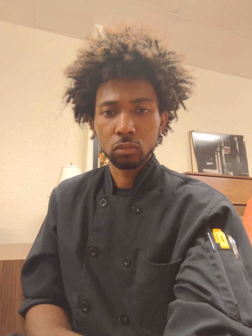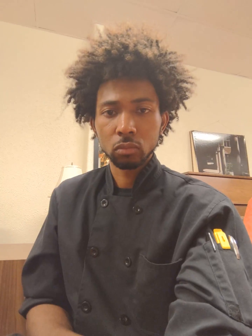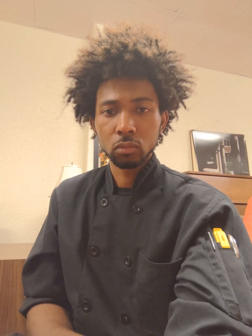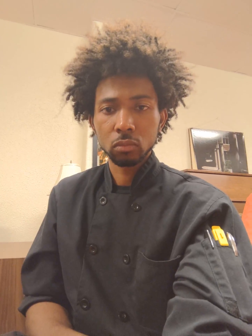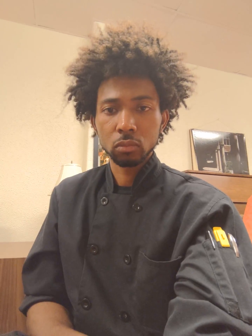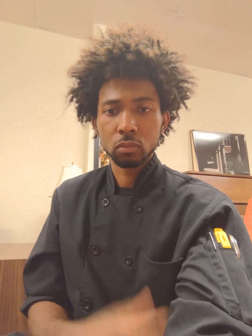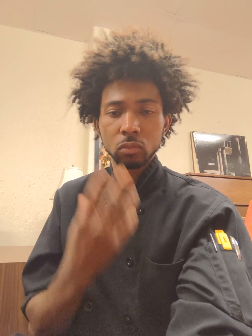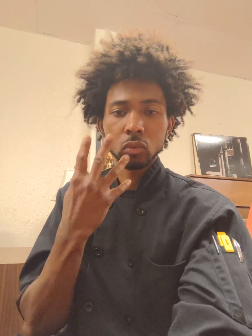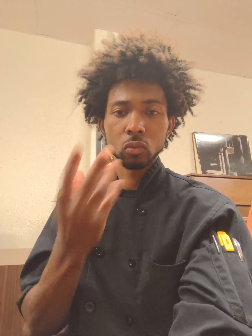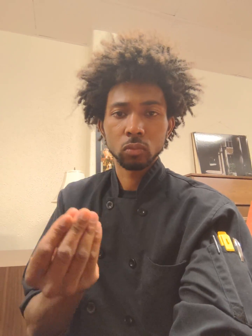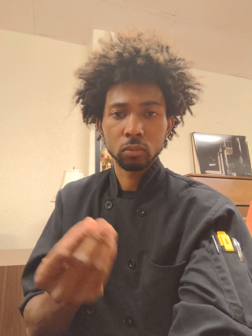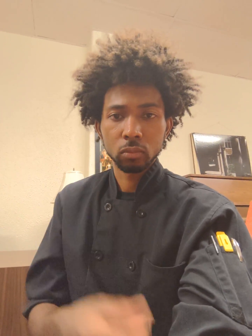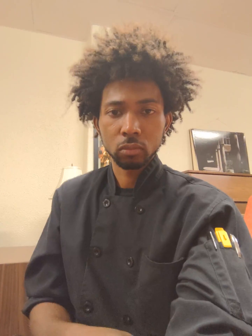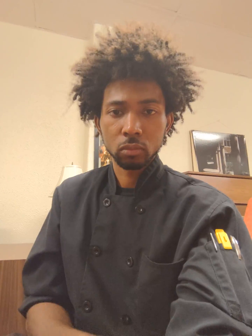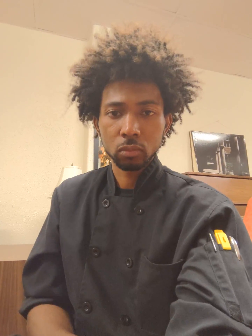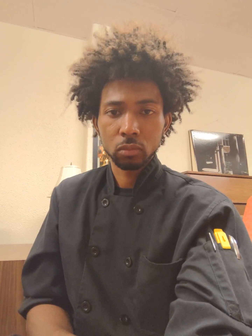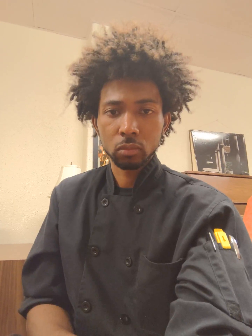got to